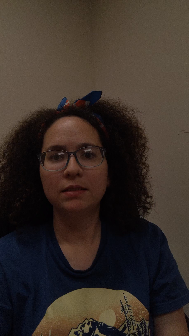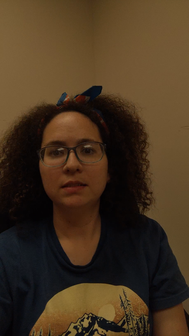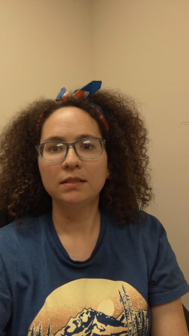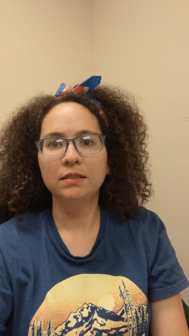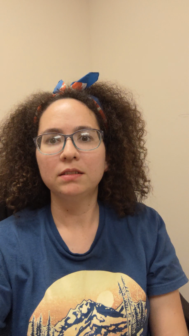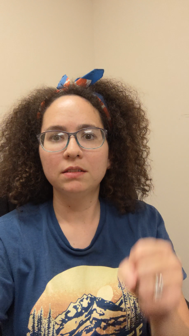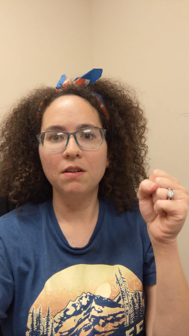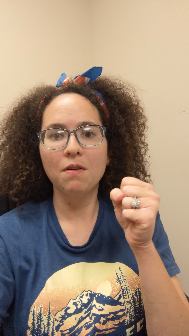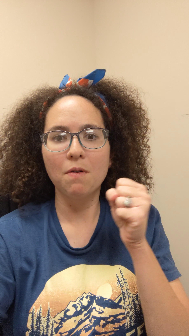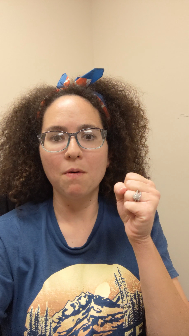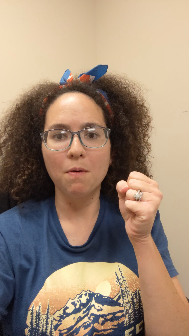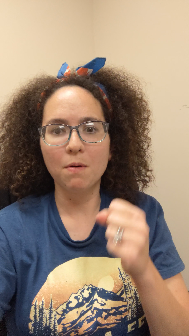cold